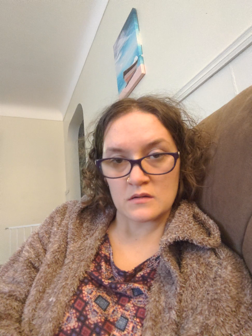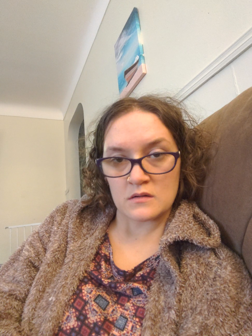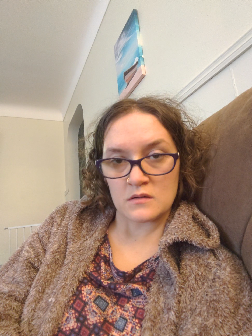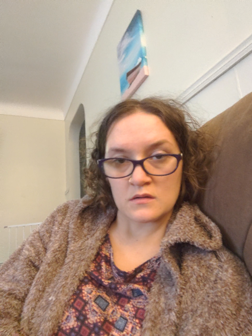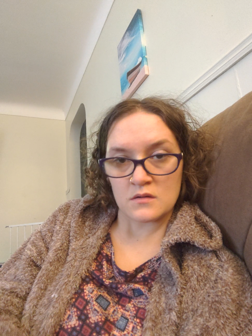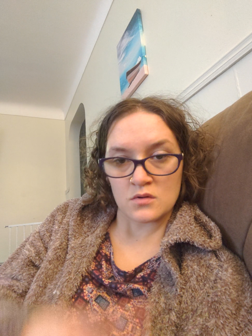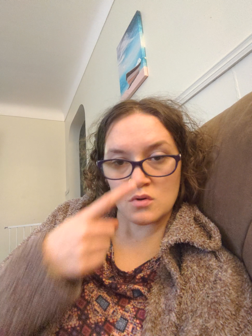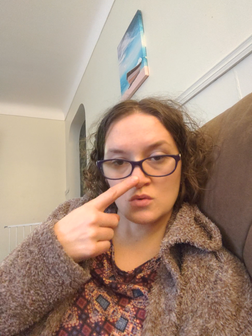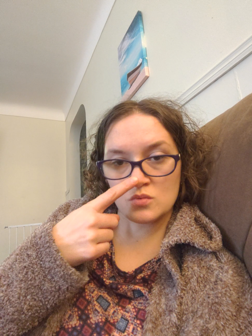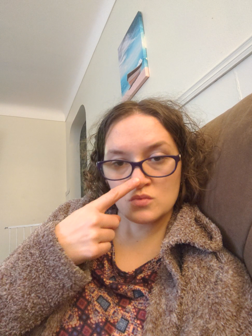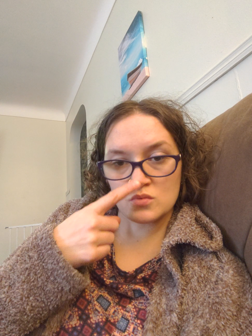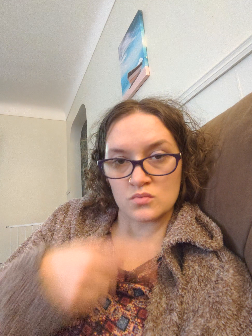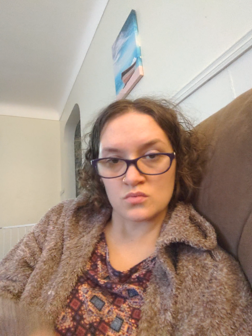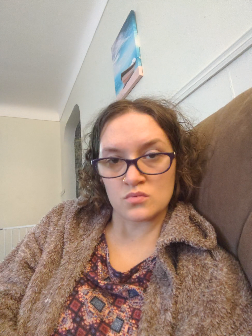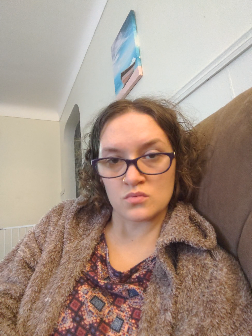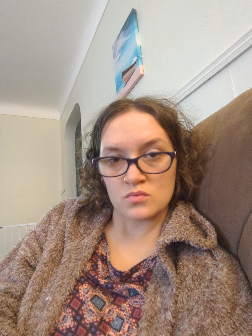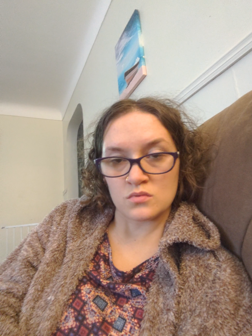nose